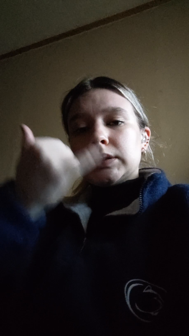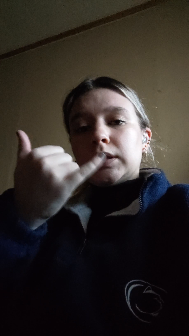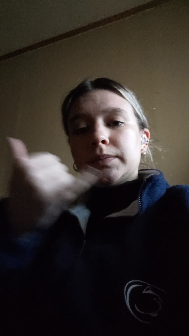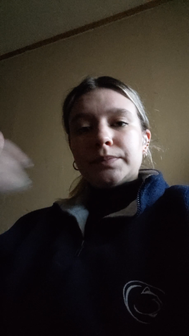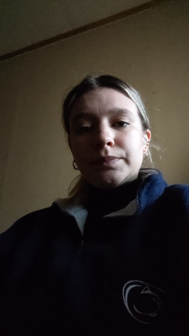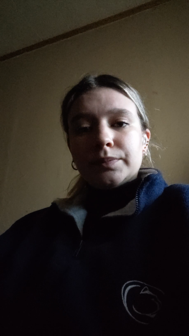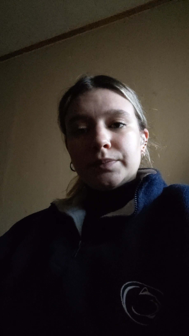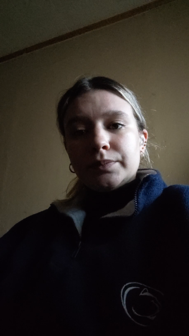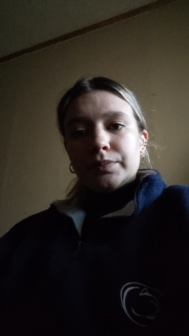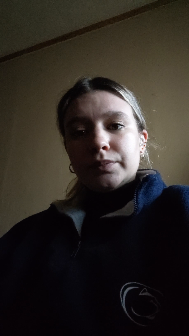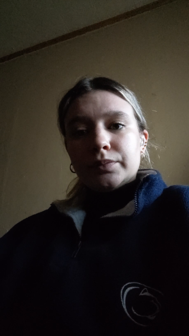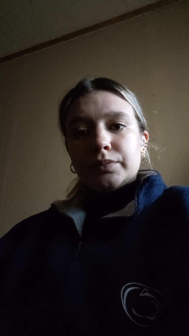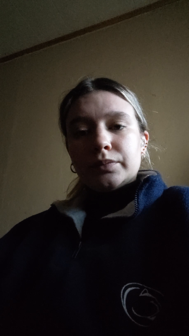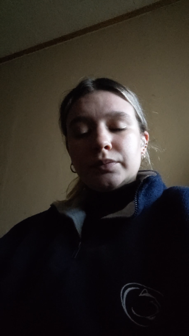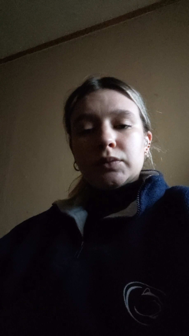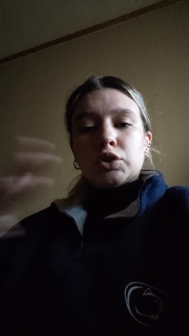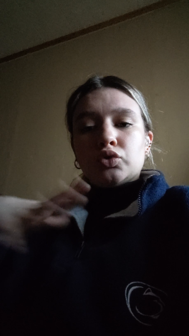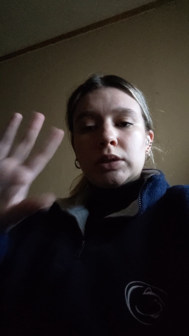dress